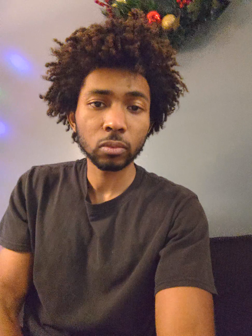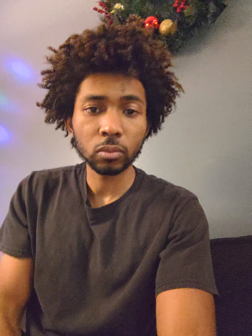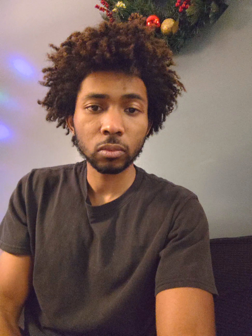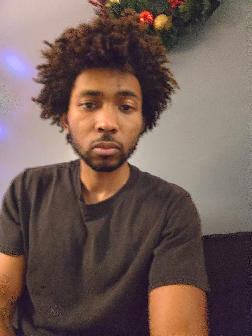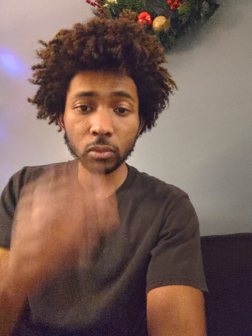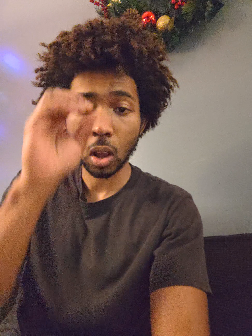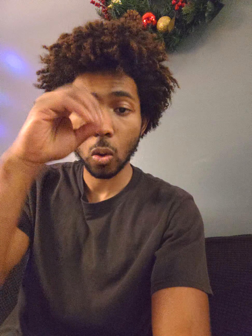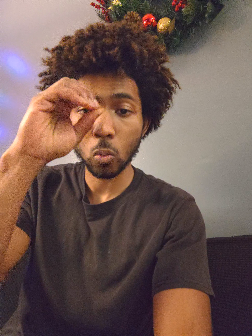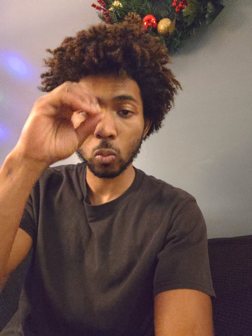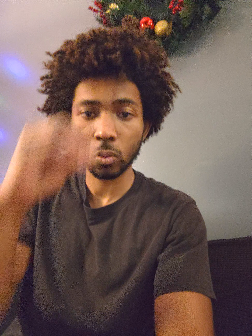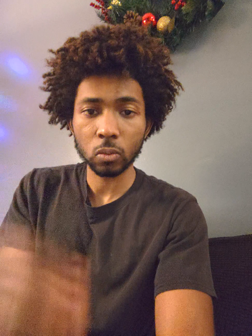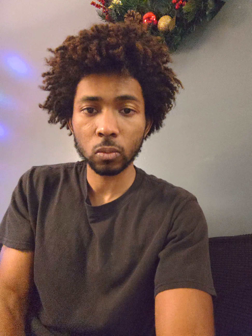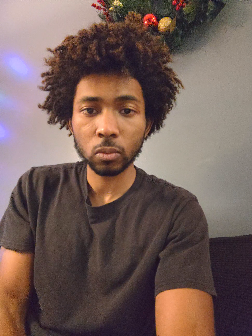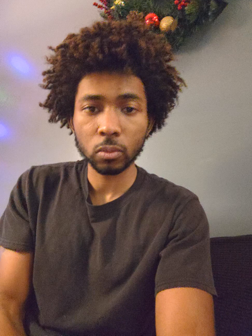owl